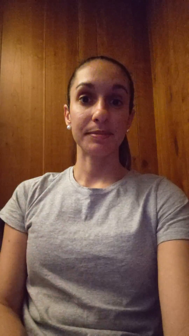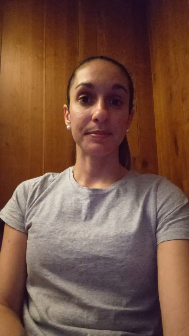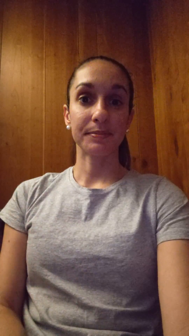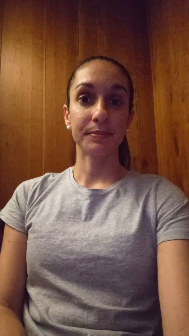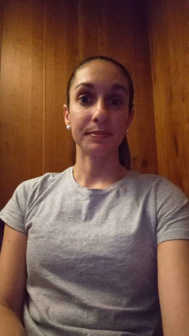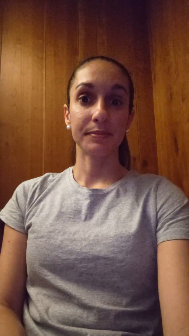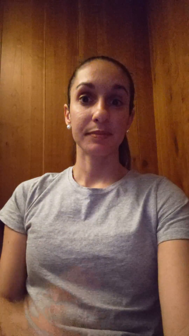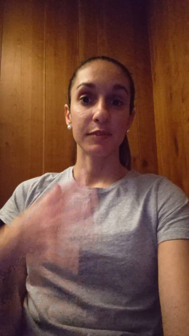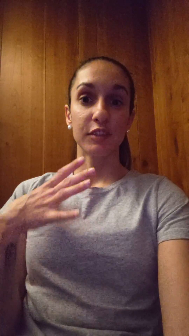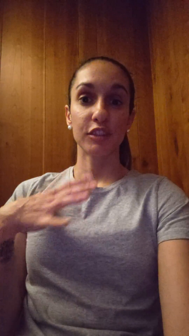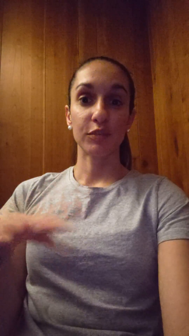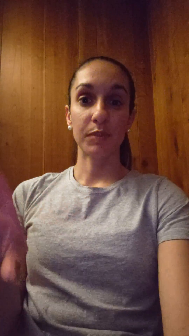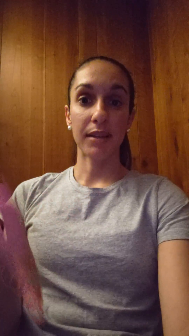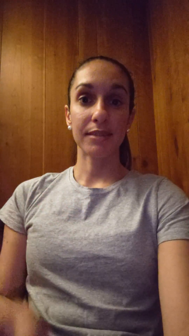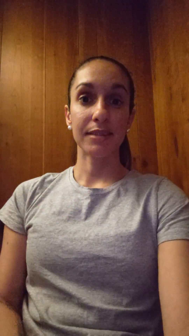dress